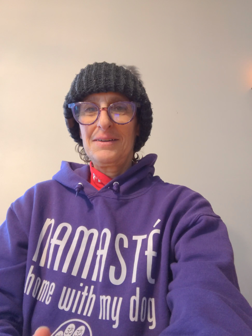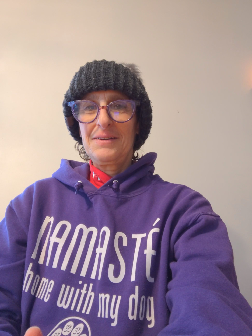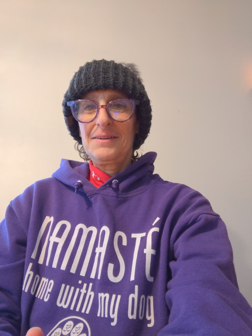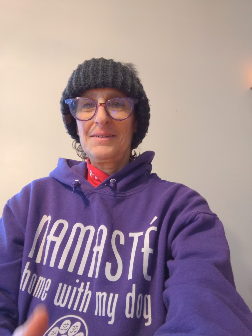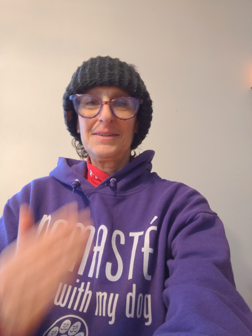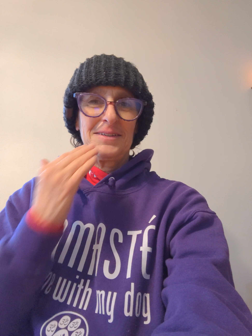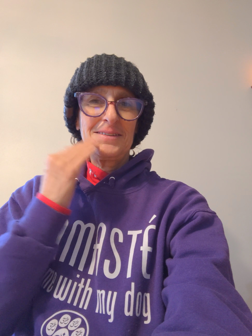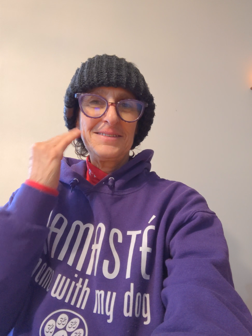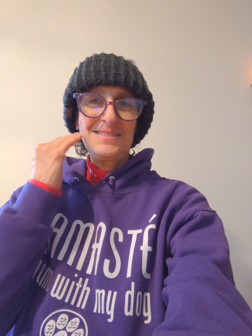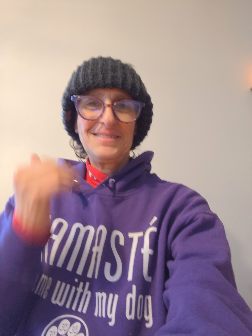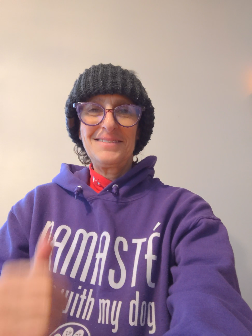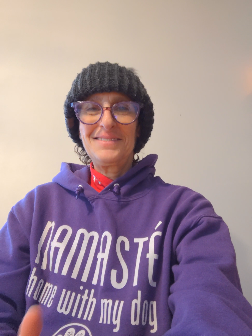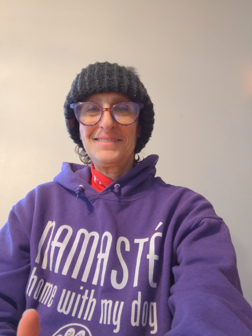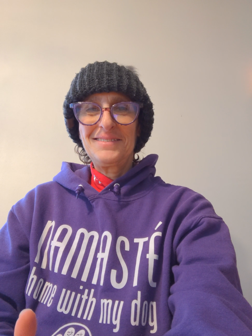kiss